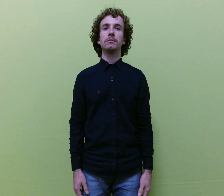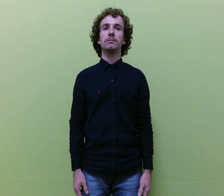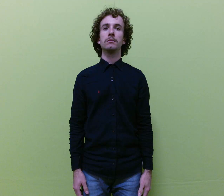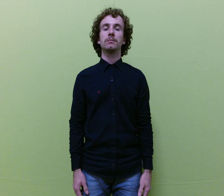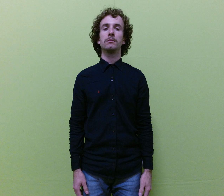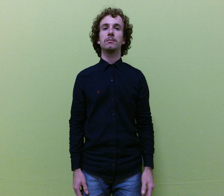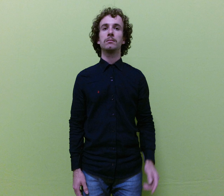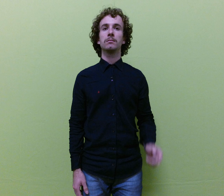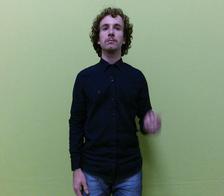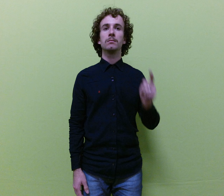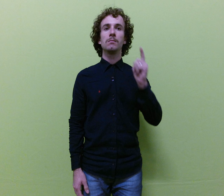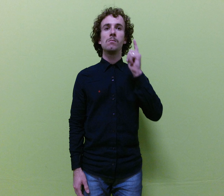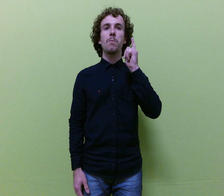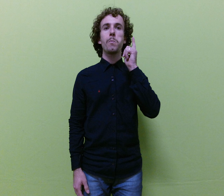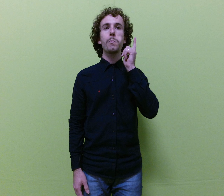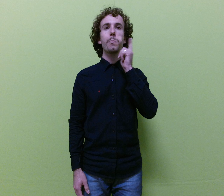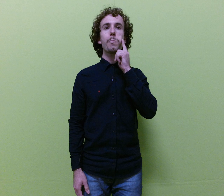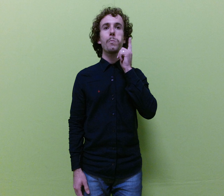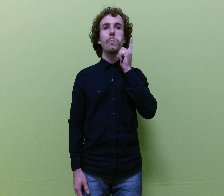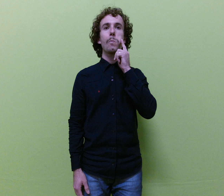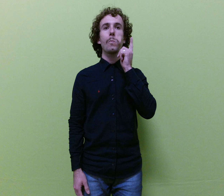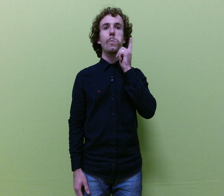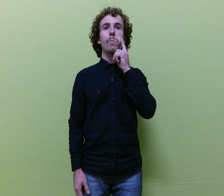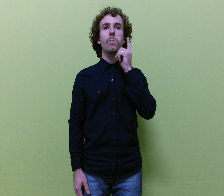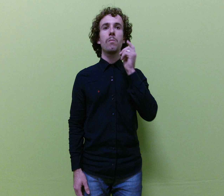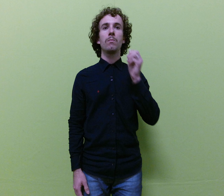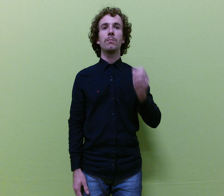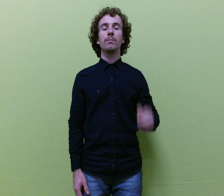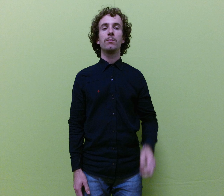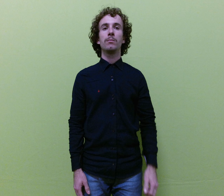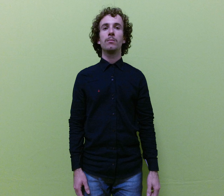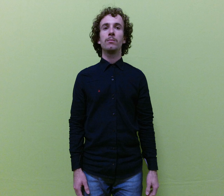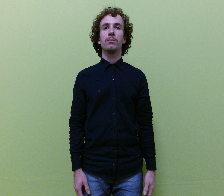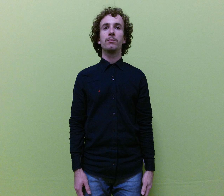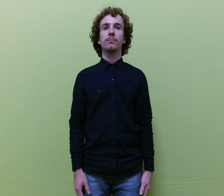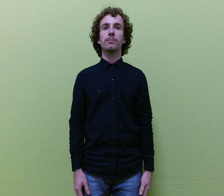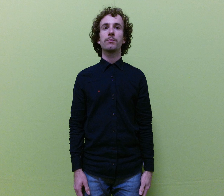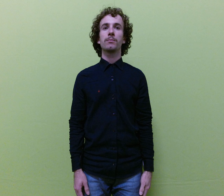bala